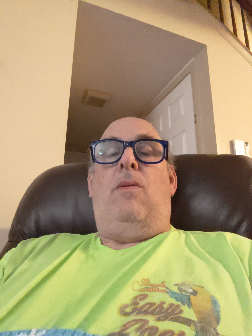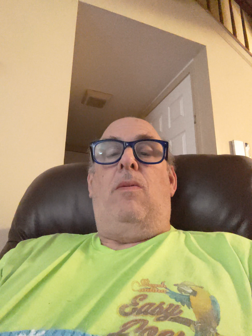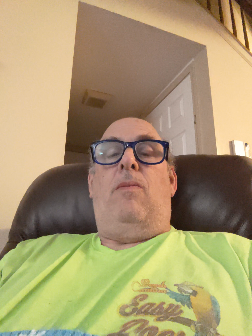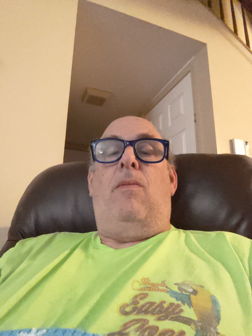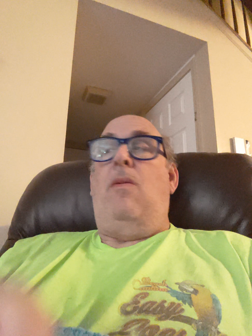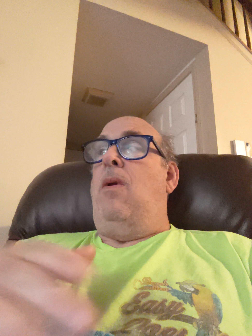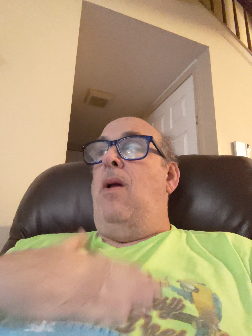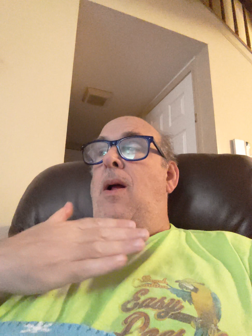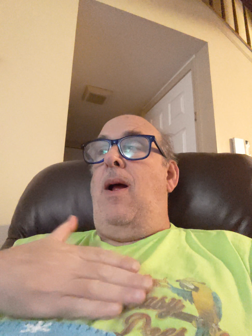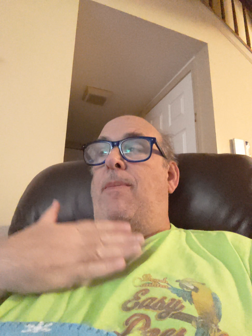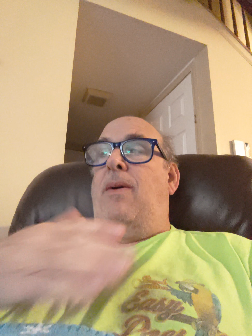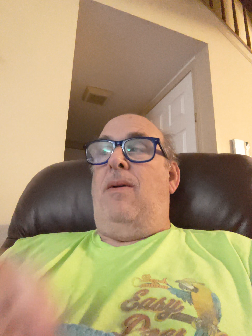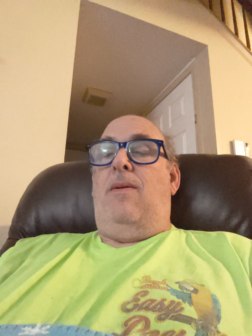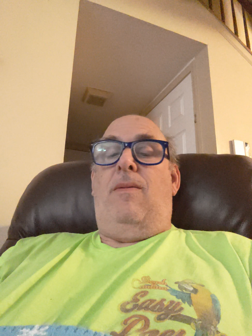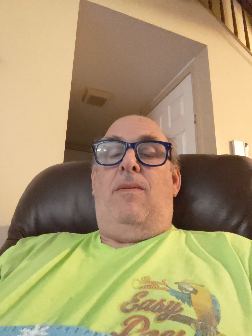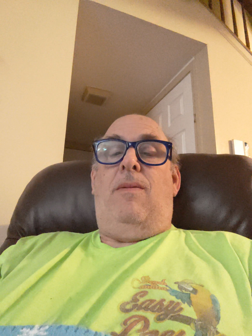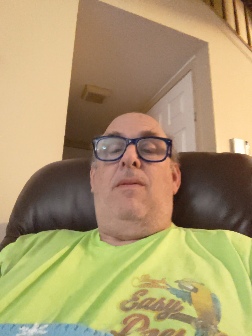happy